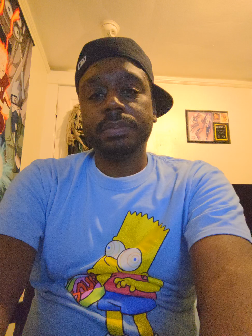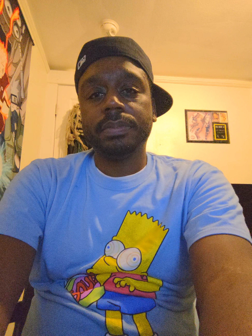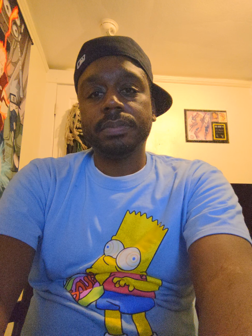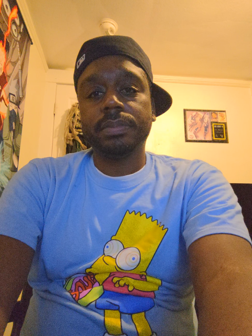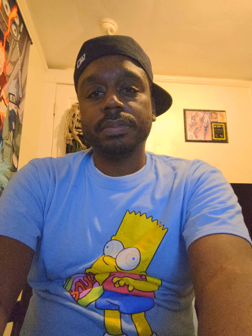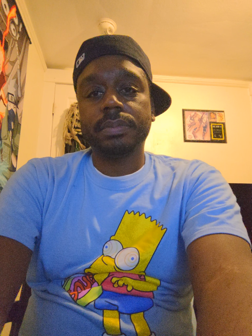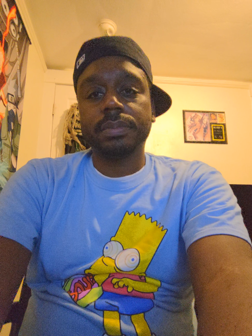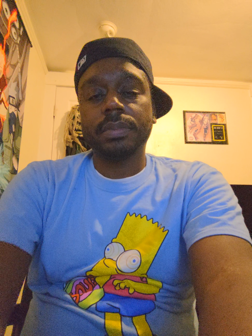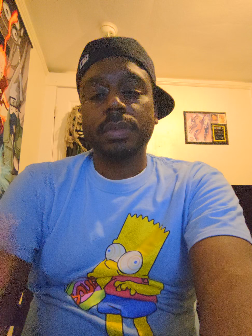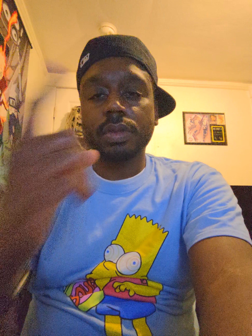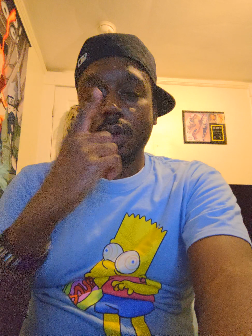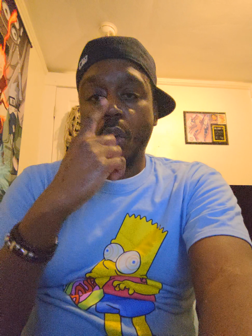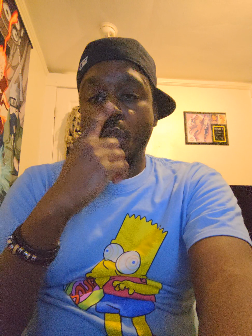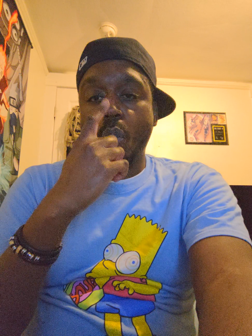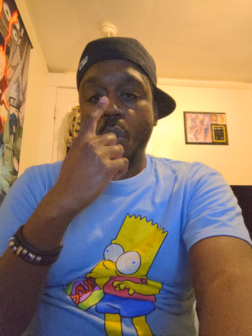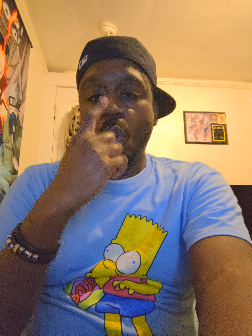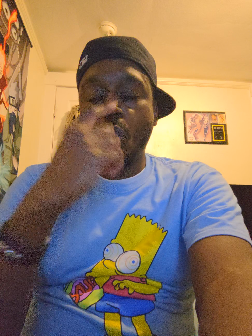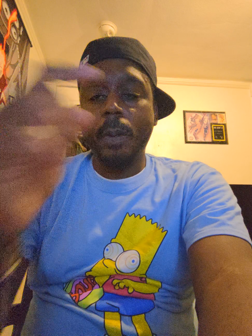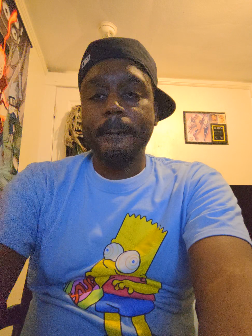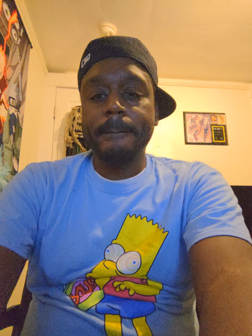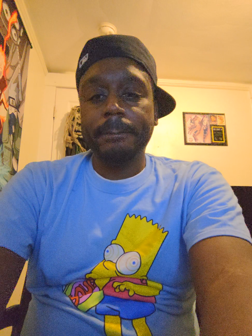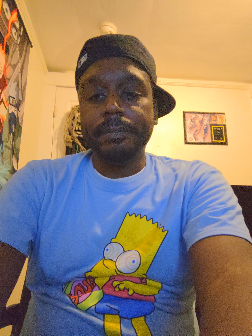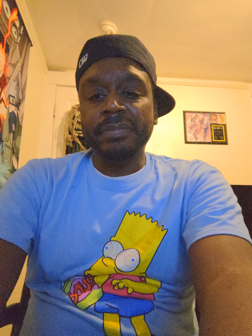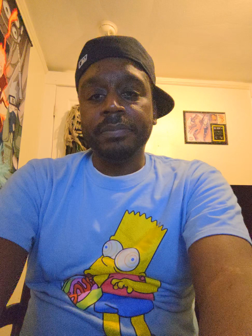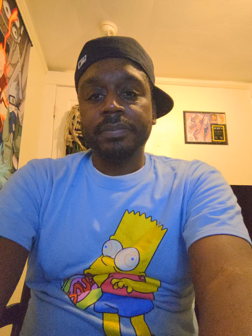nose